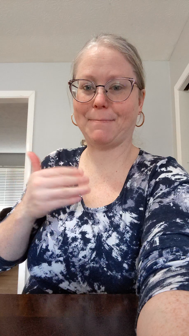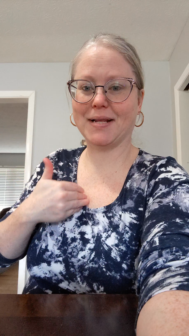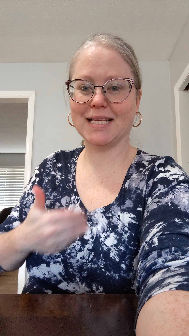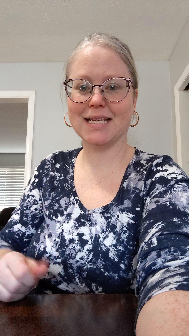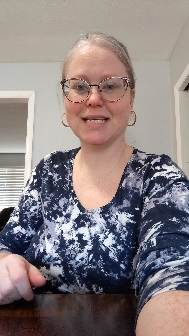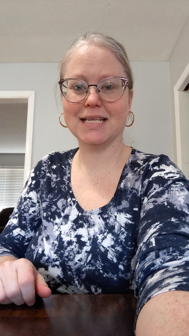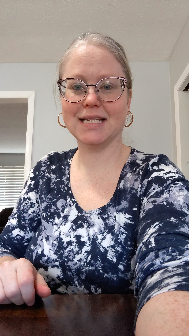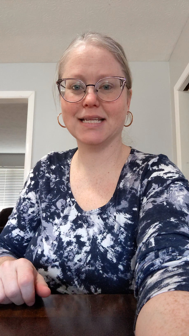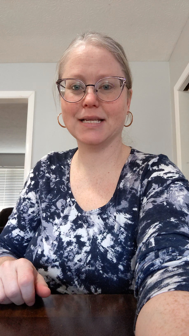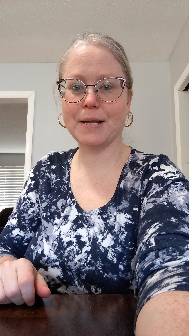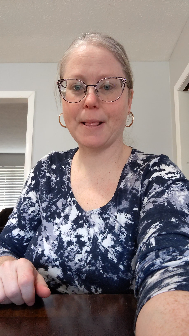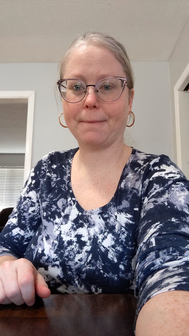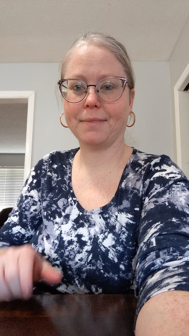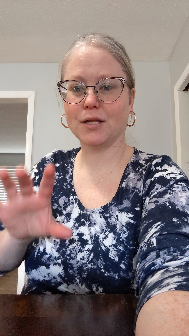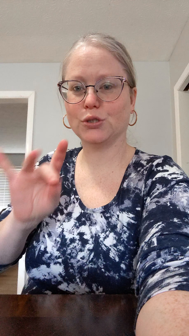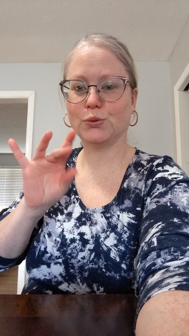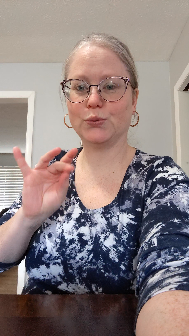choose